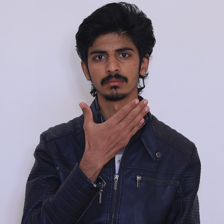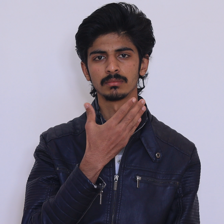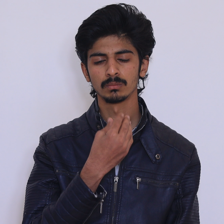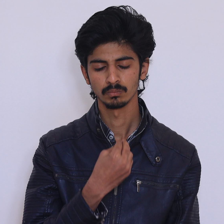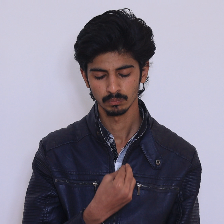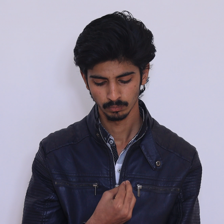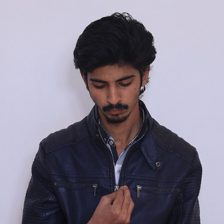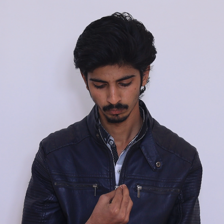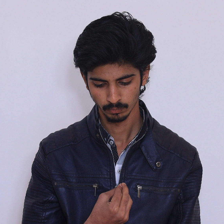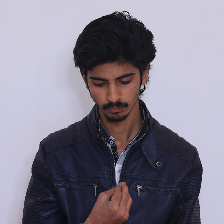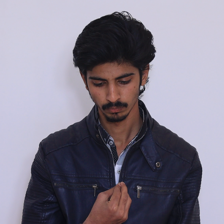sad